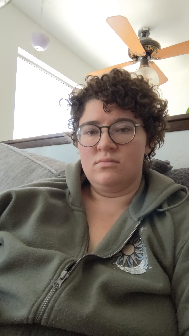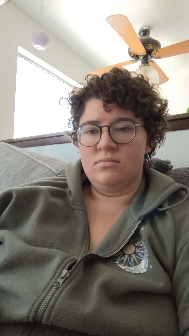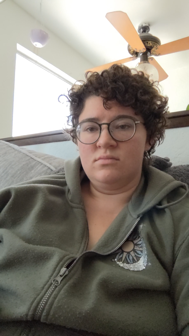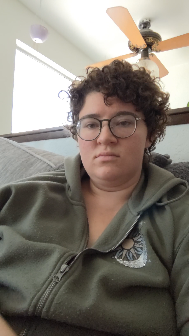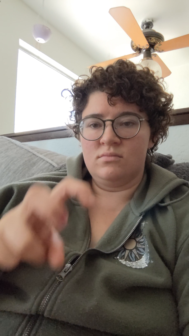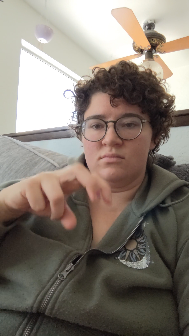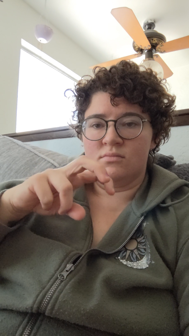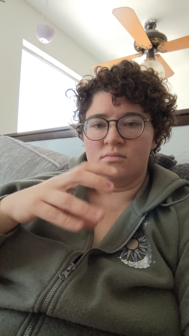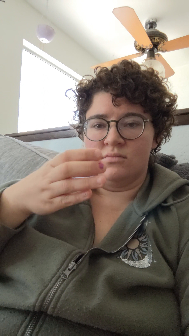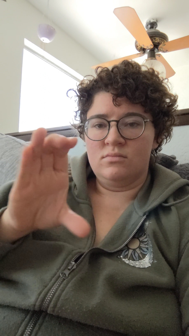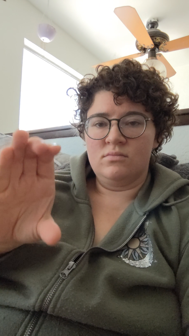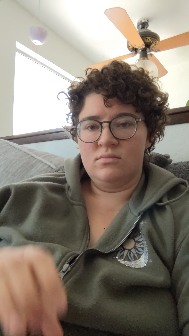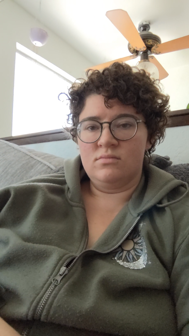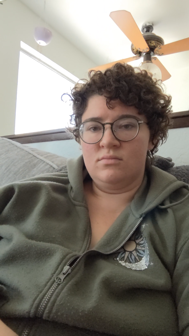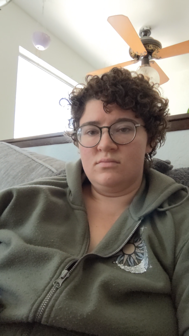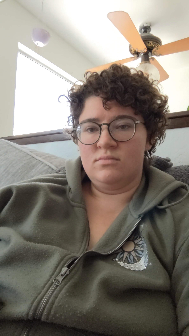potato chip